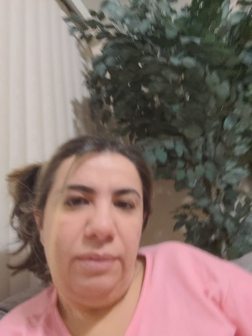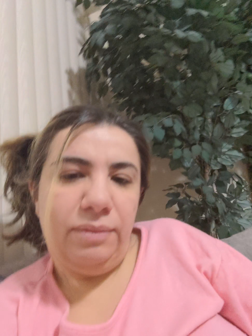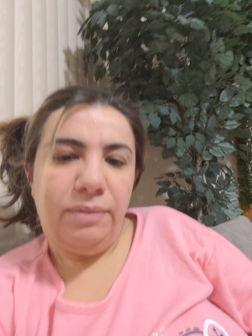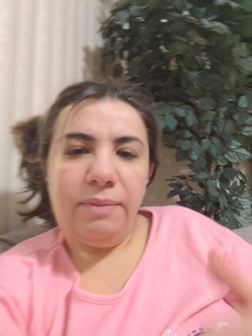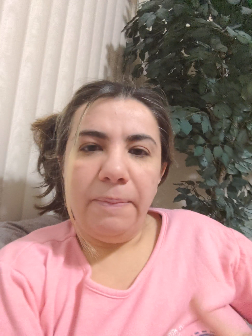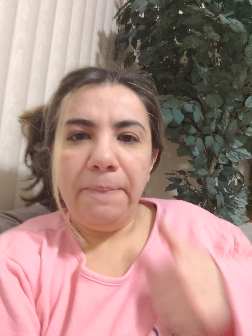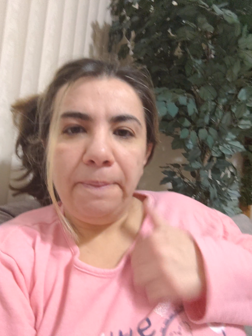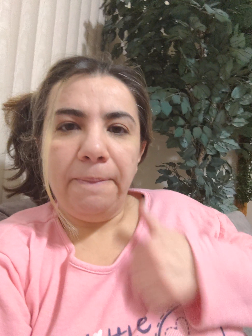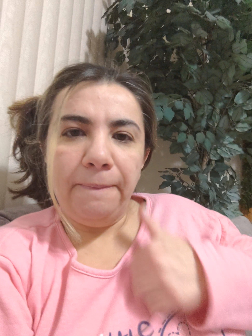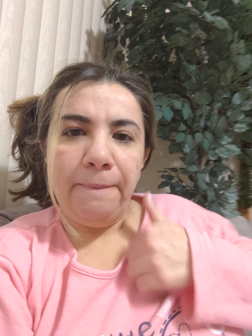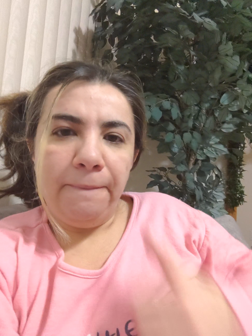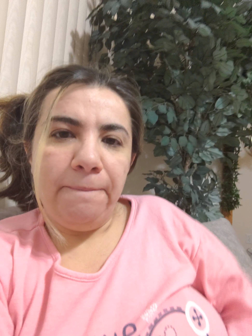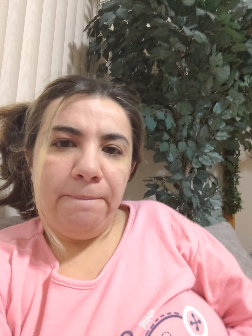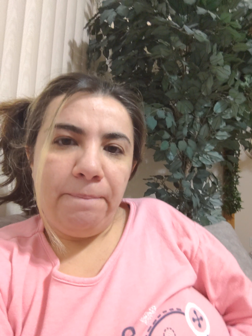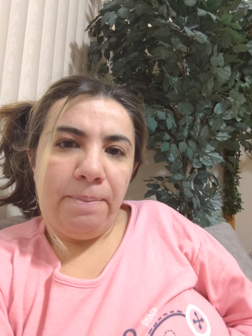bath